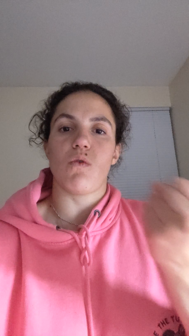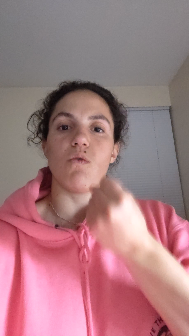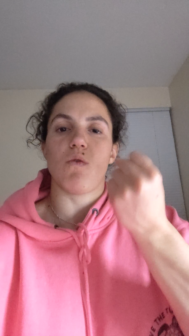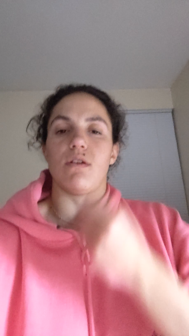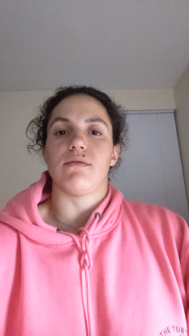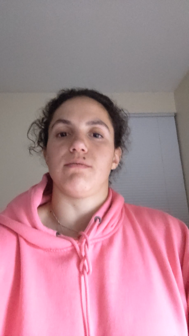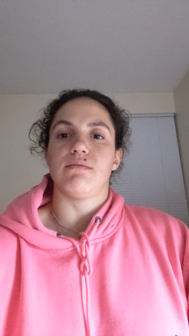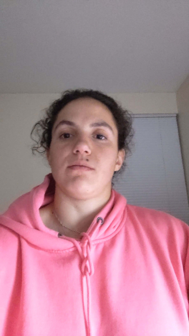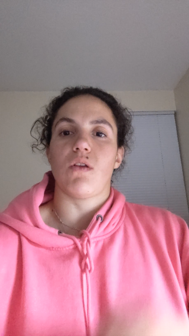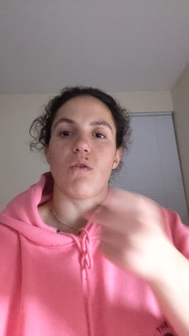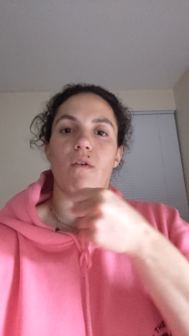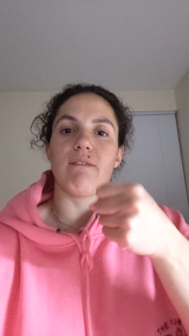coffee